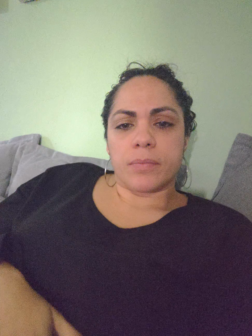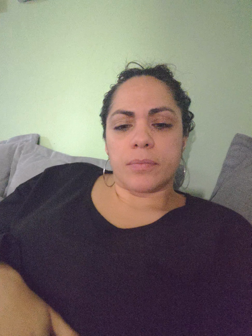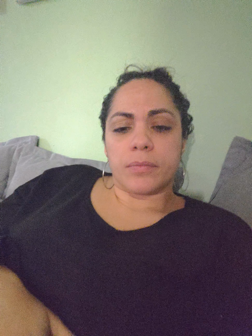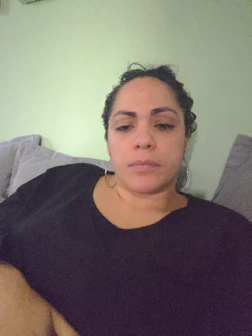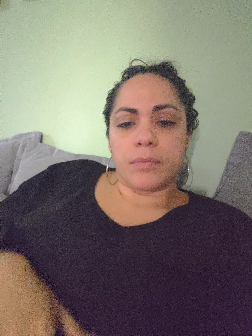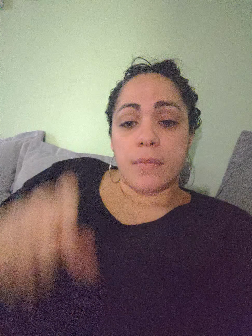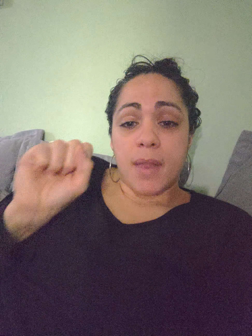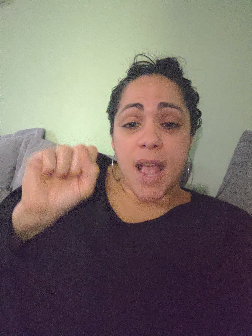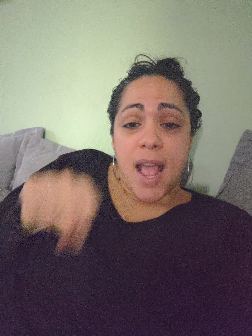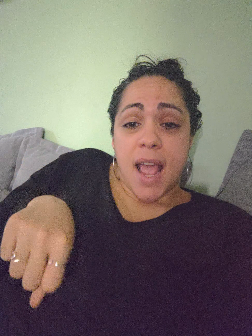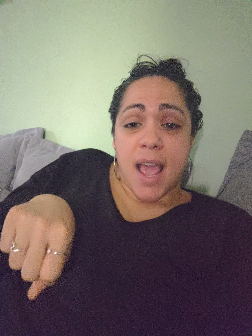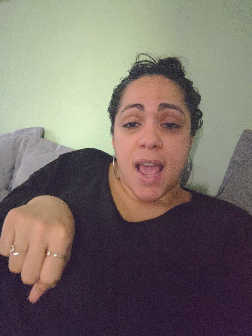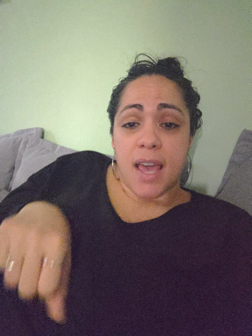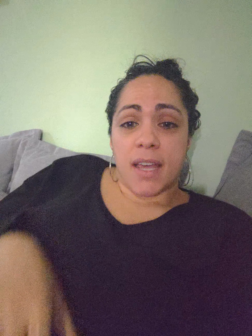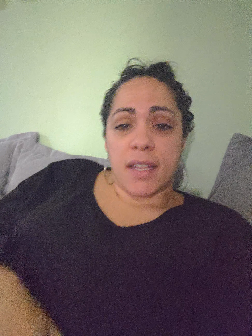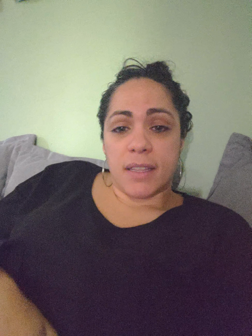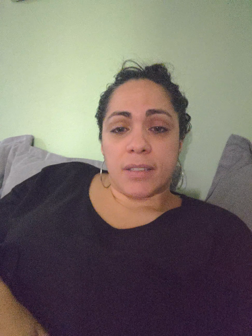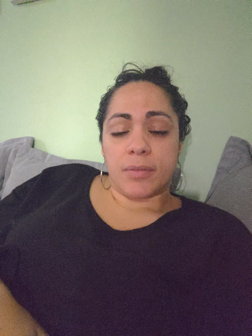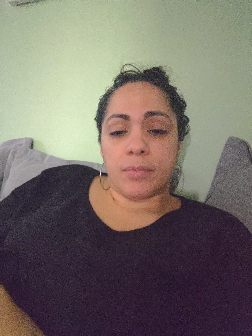can